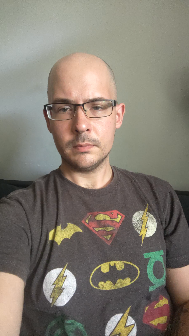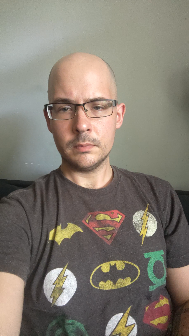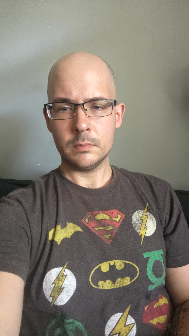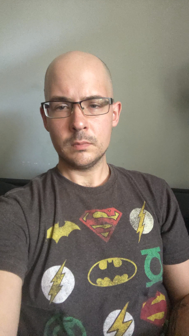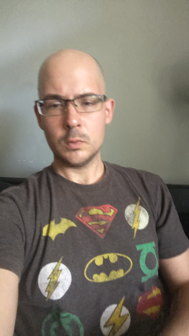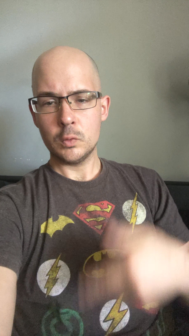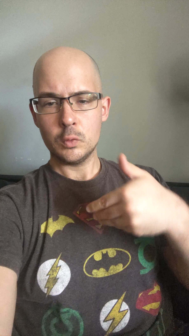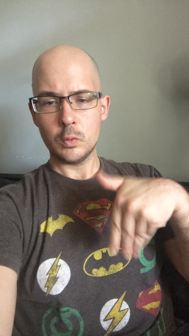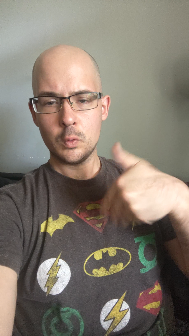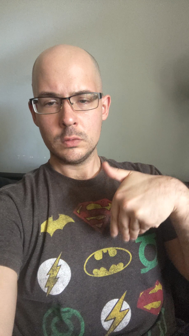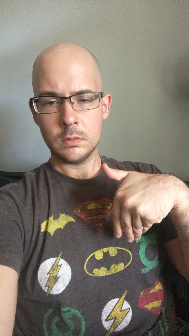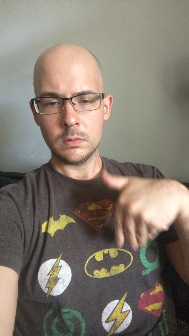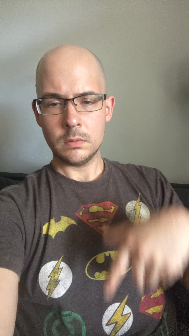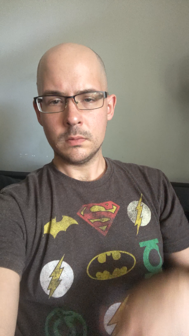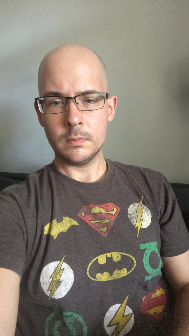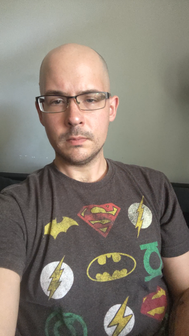shorts